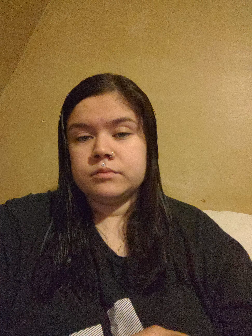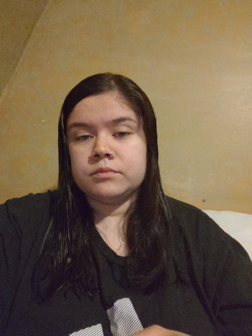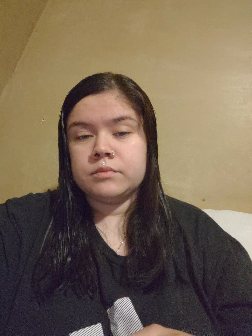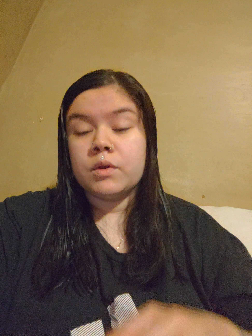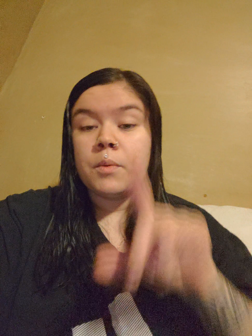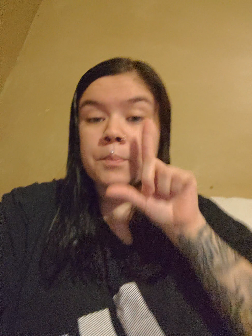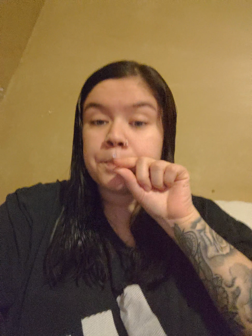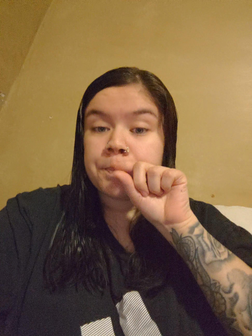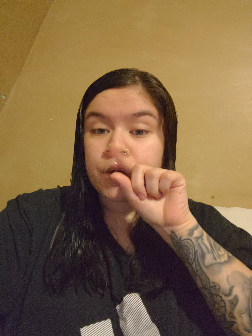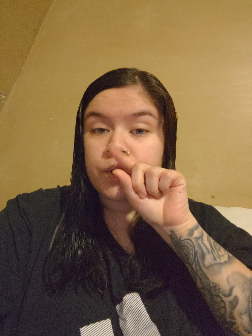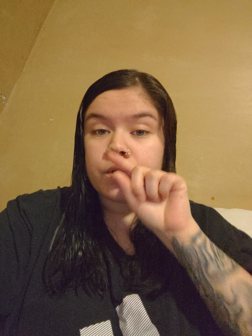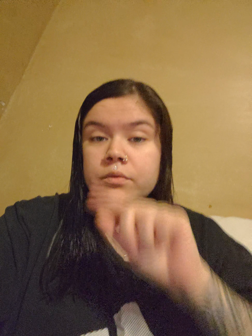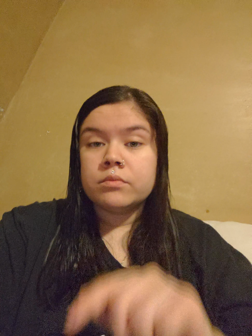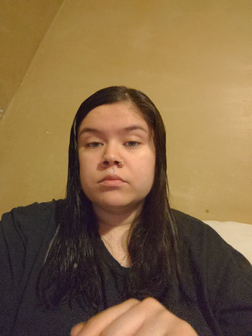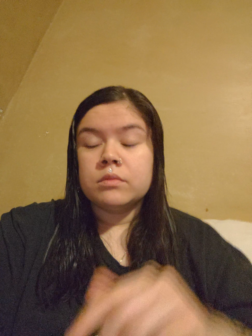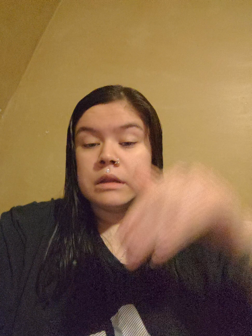bird